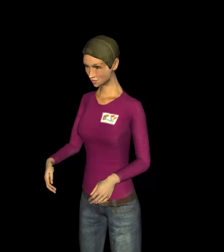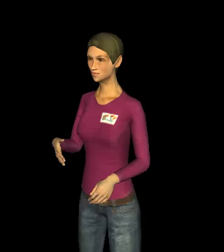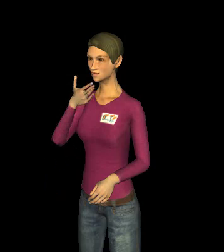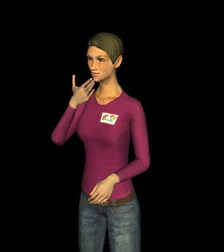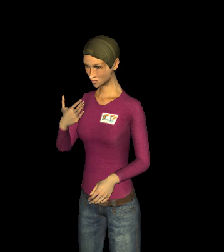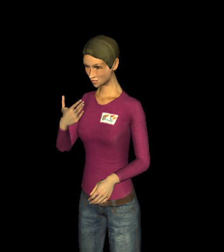يشكر